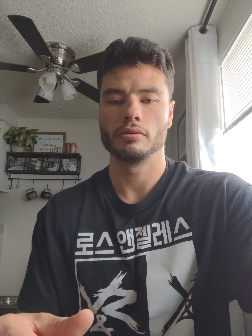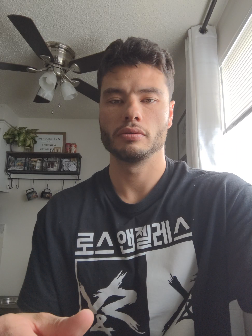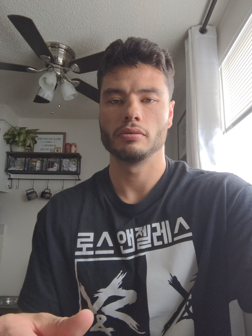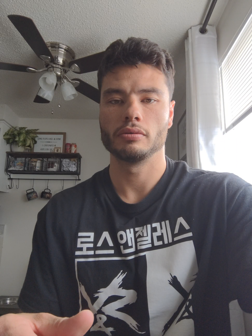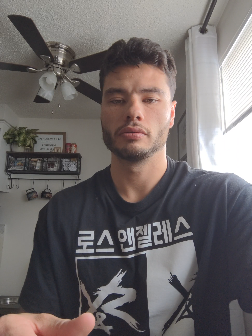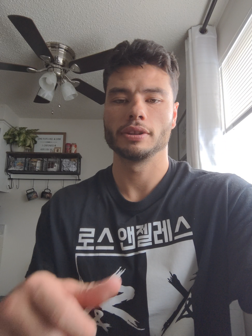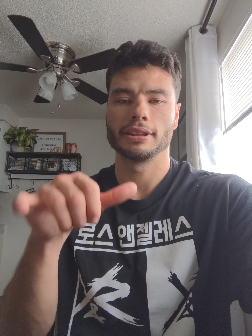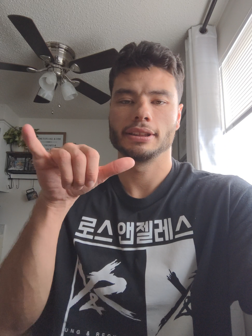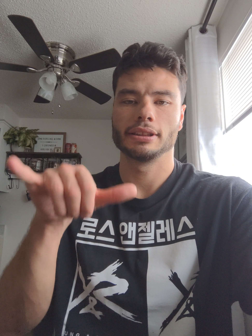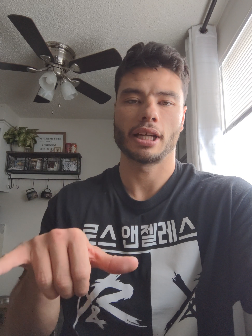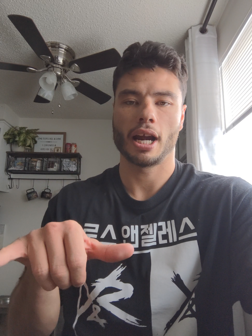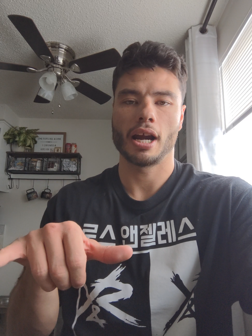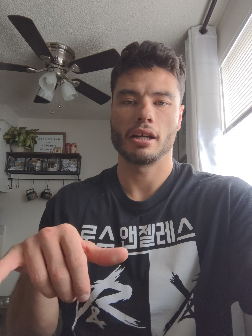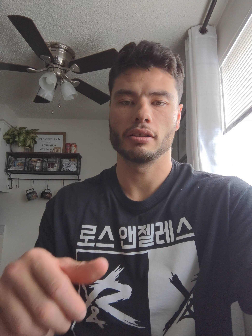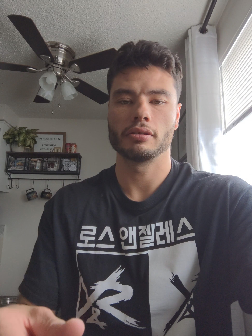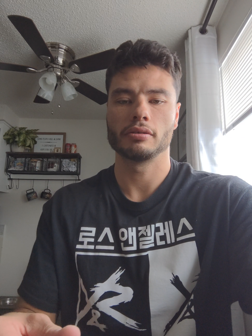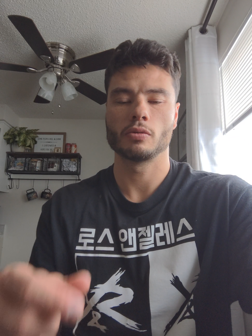stay